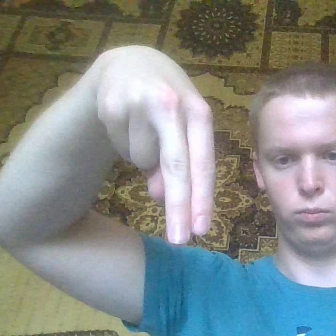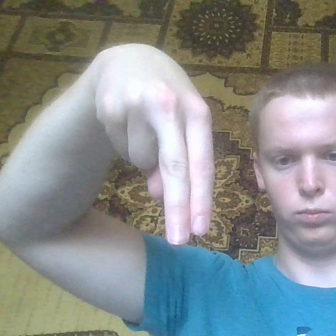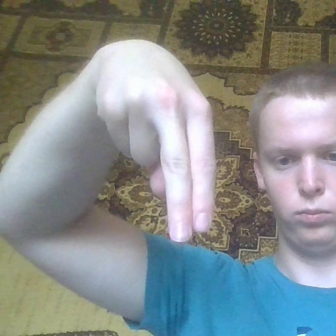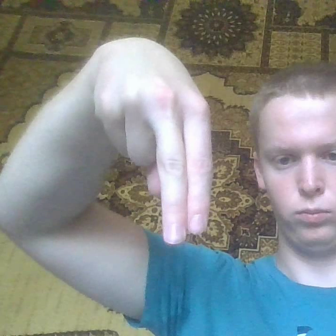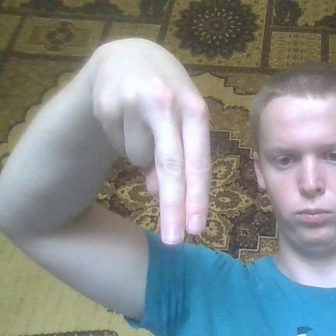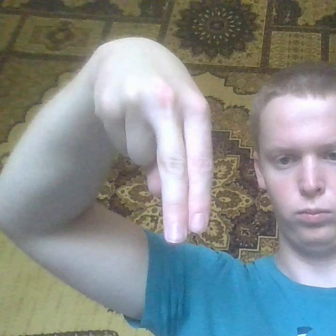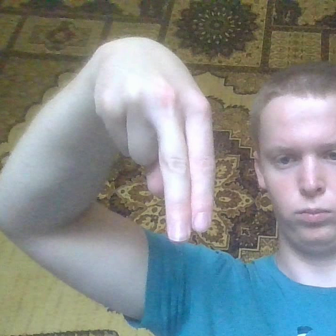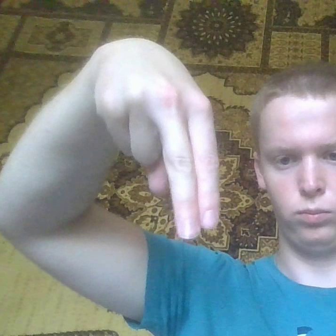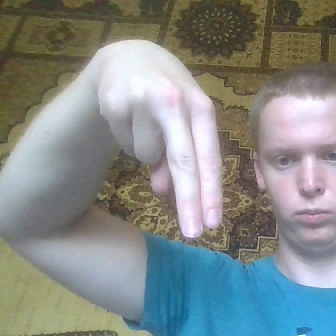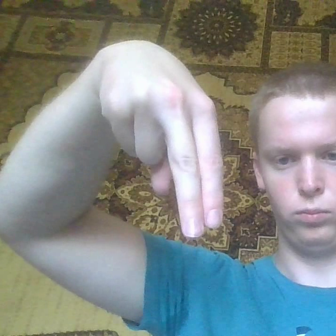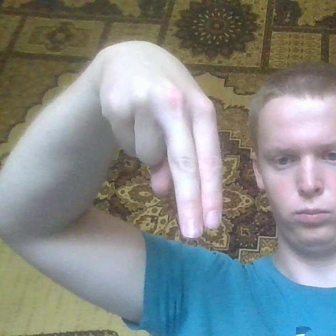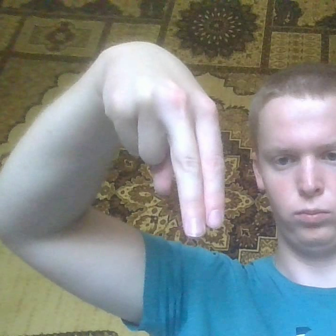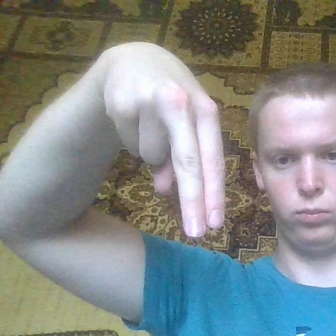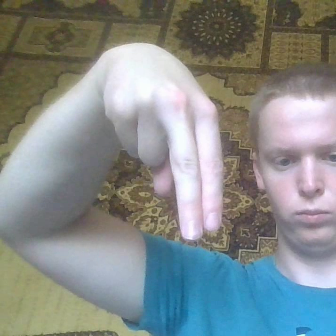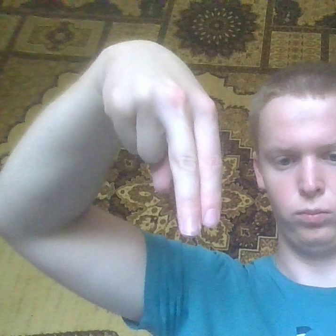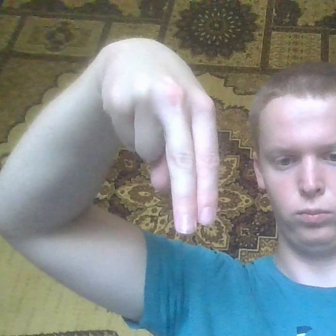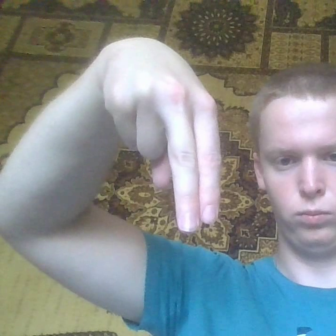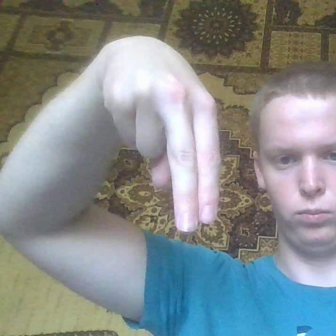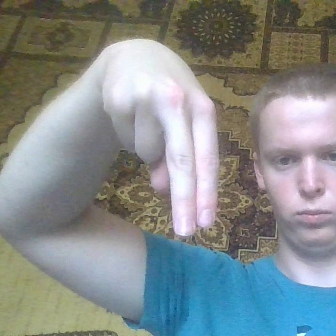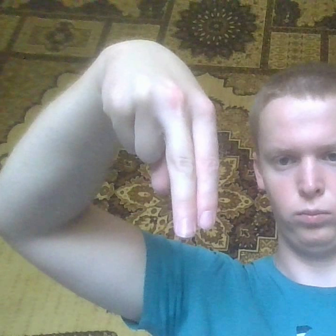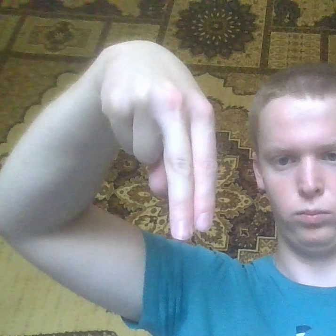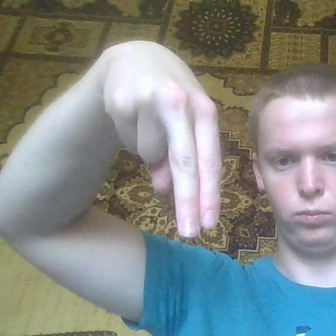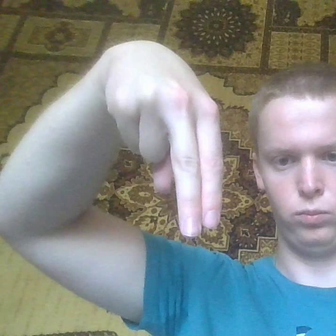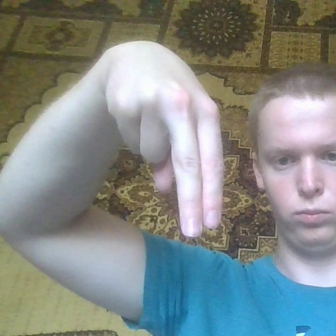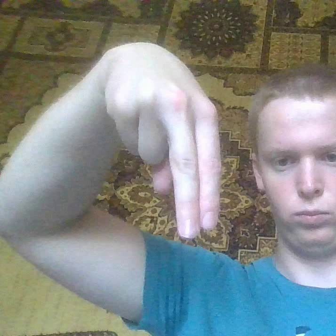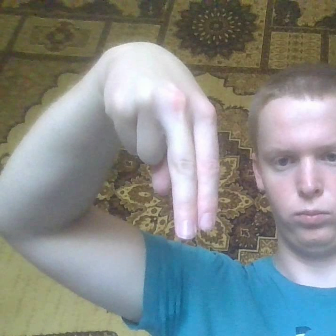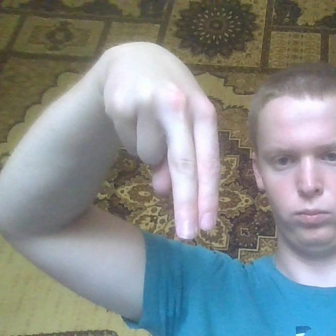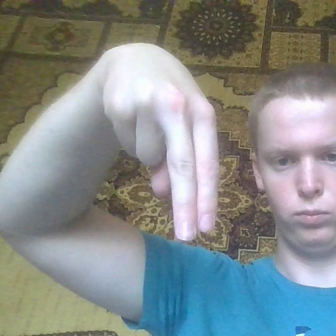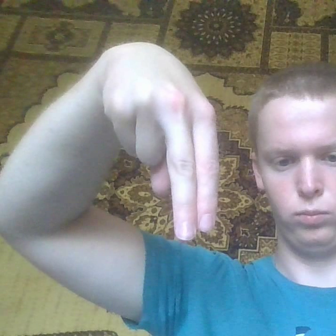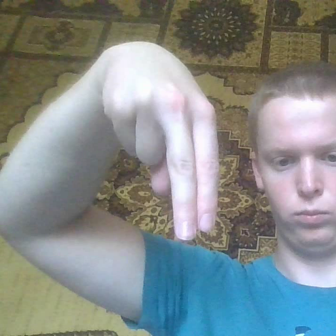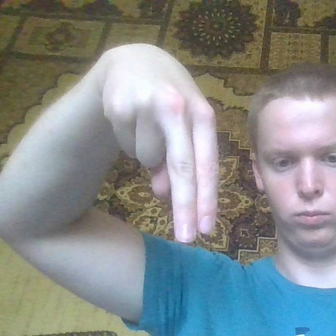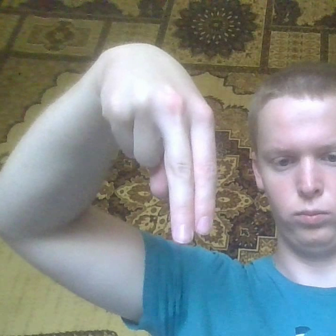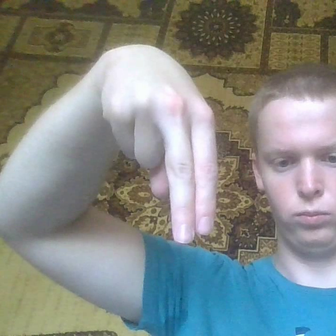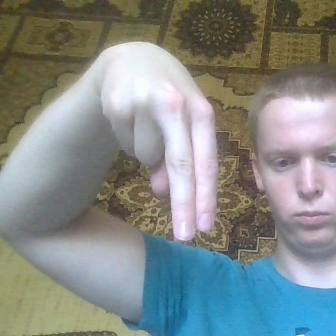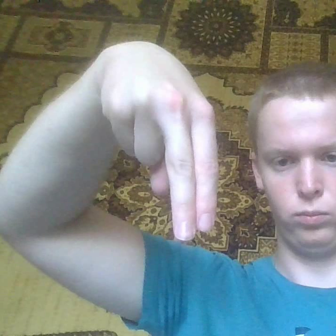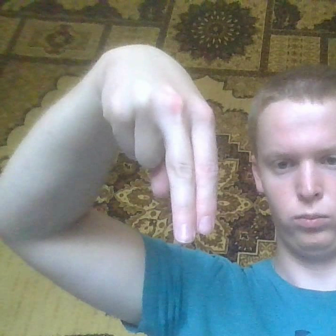П